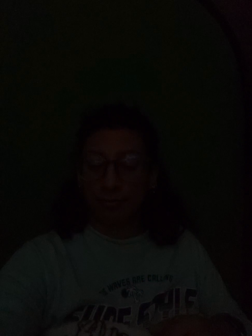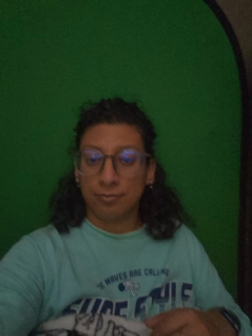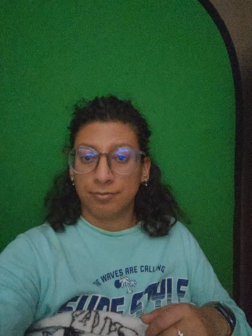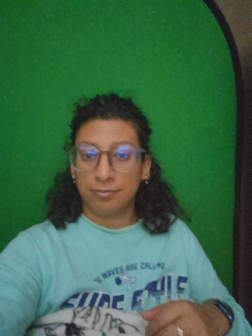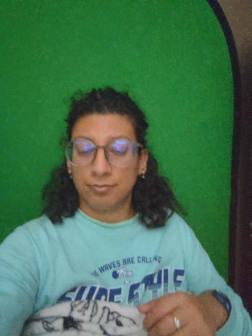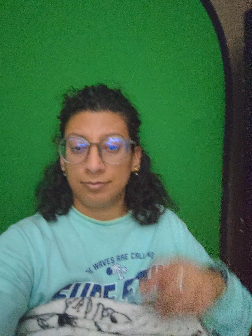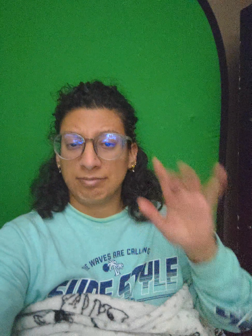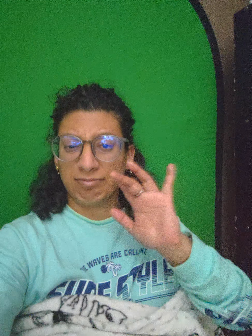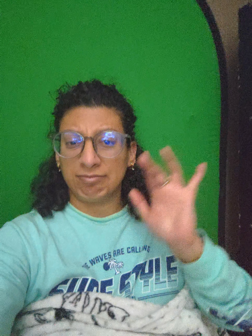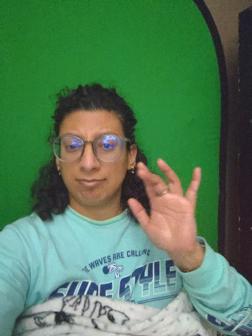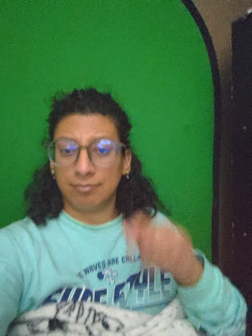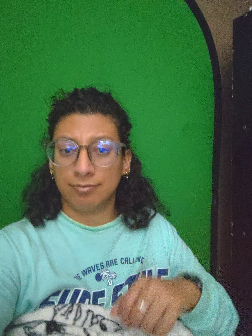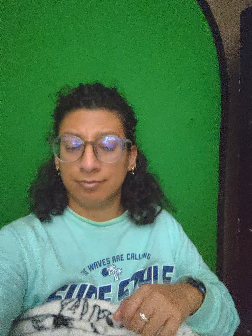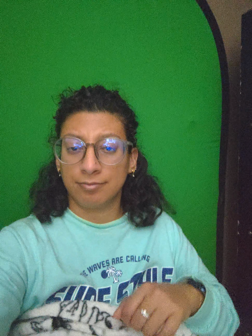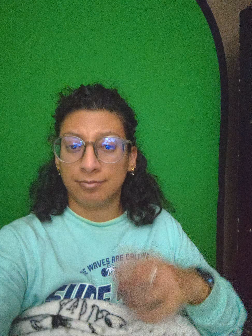yucky